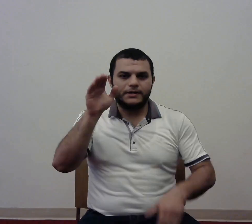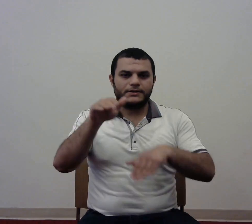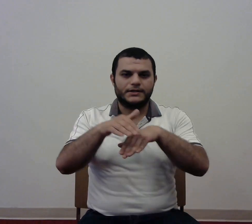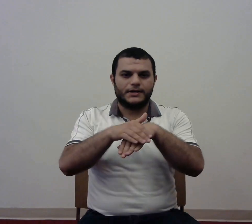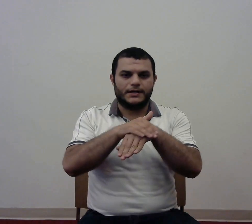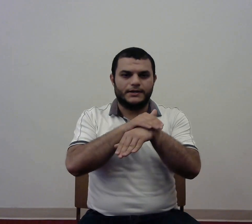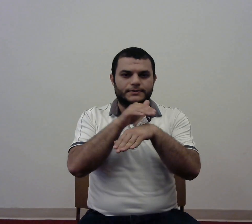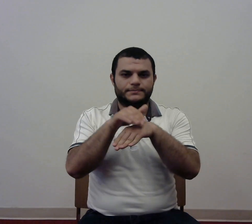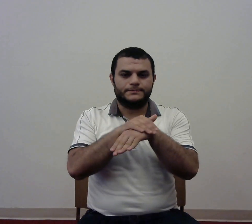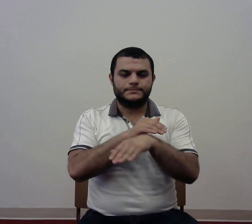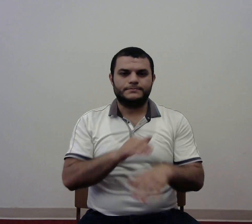xeyir